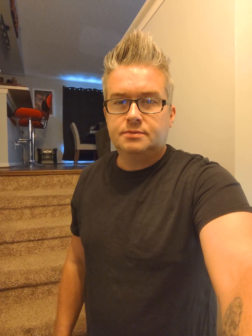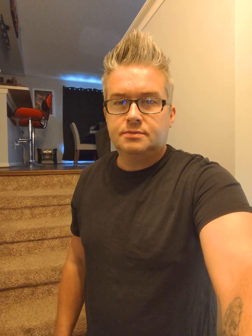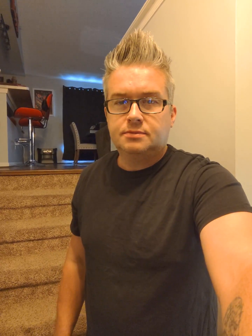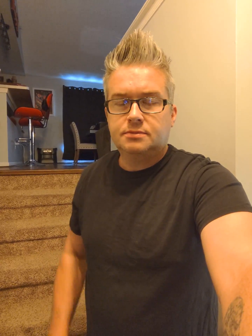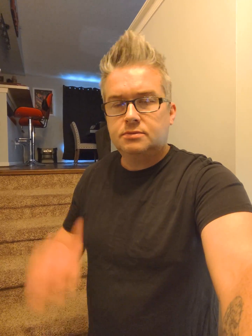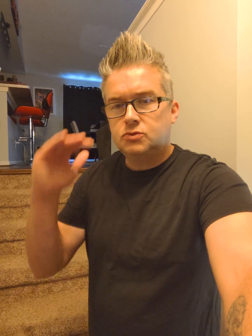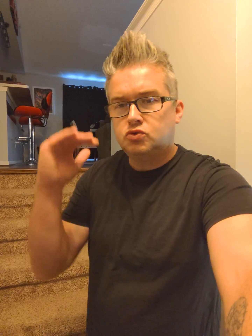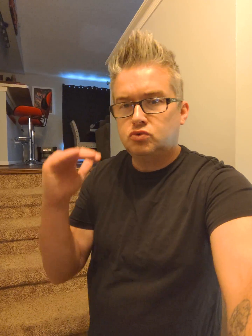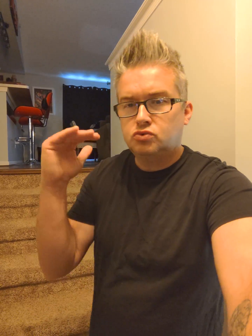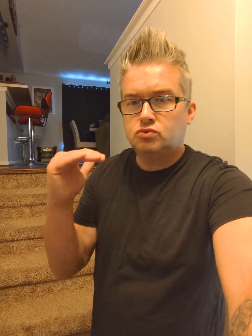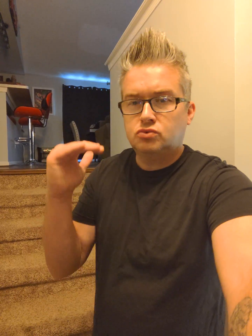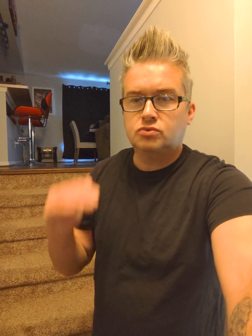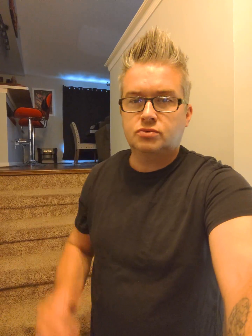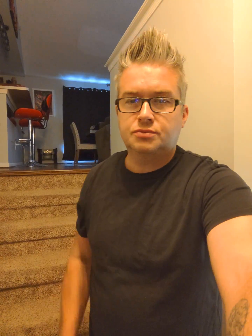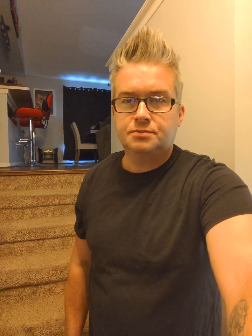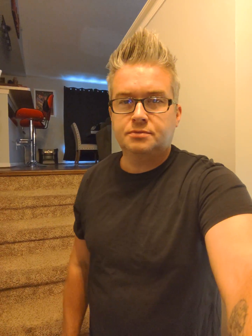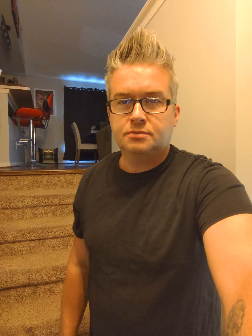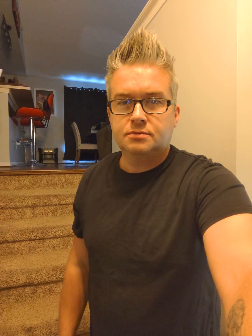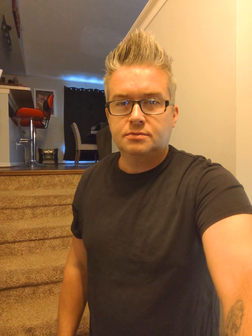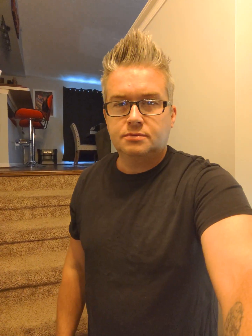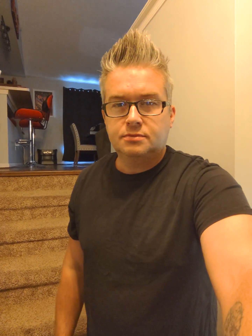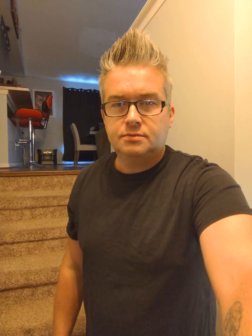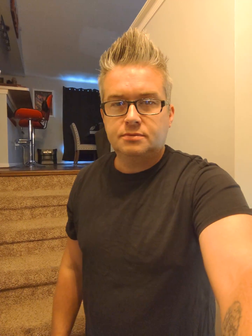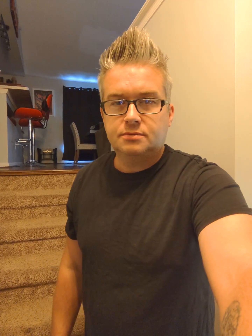little